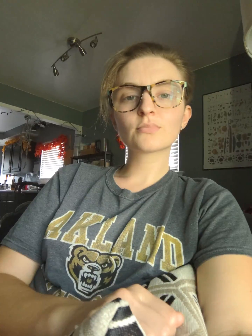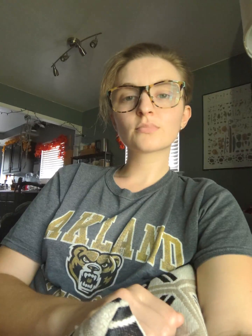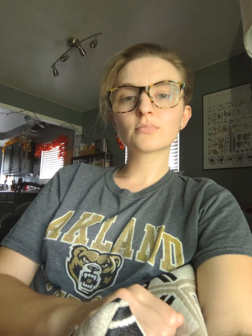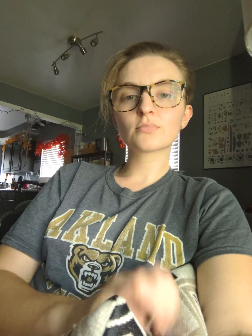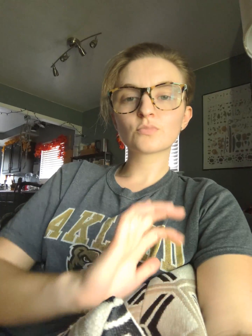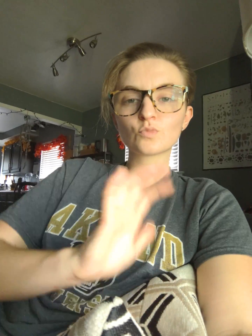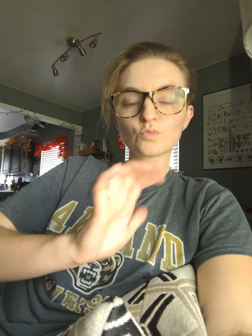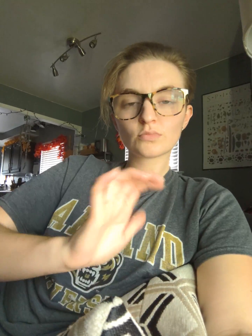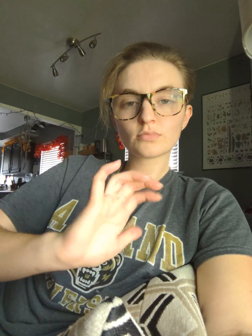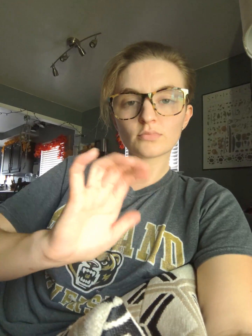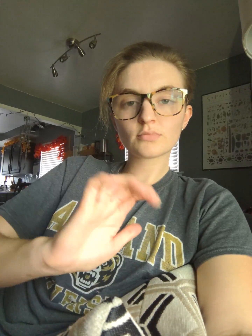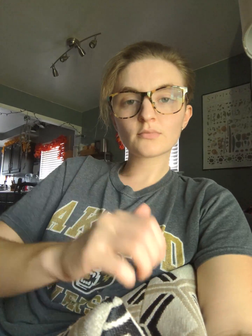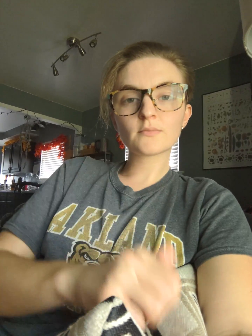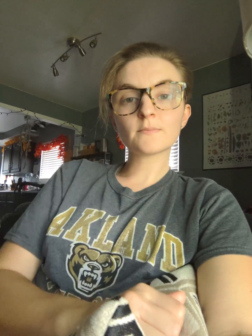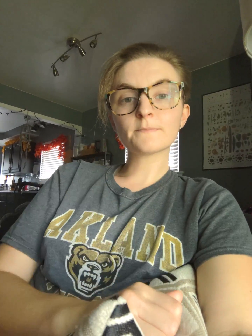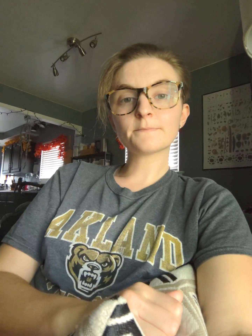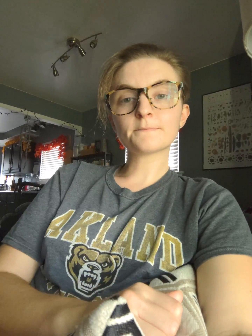cheese